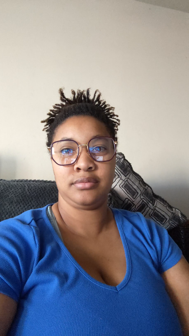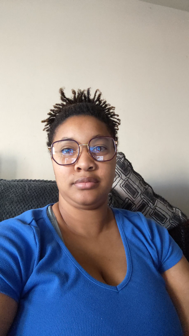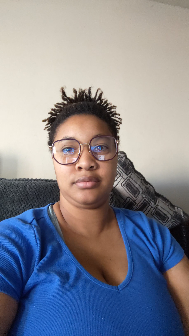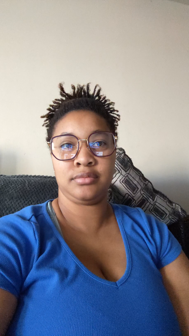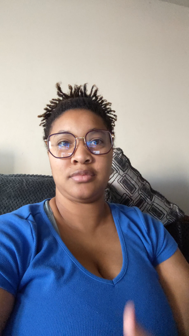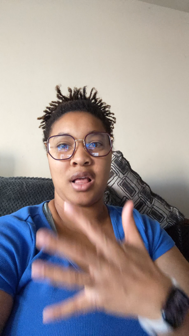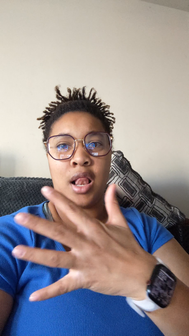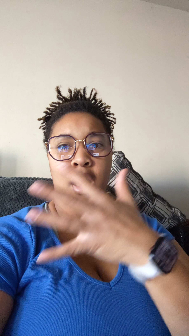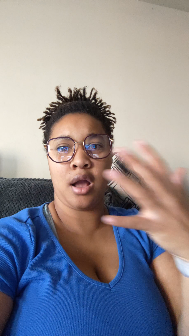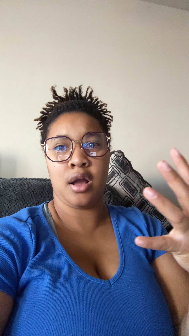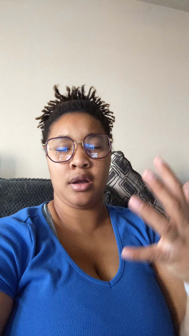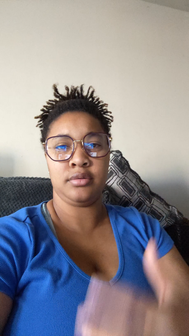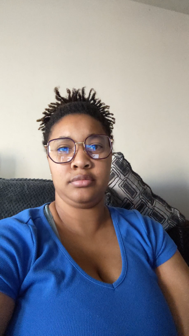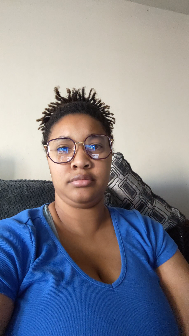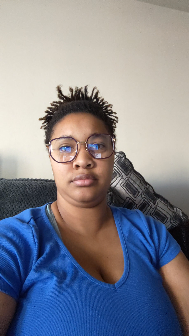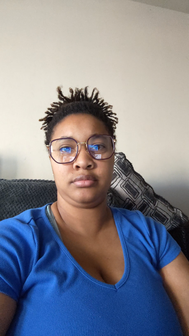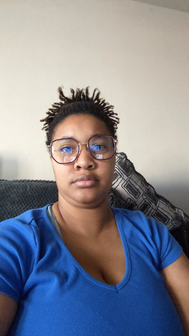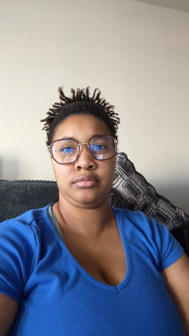a lot